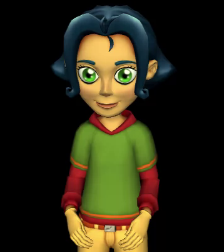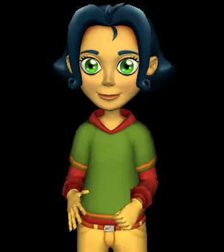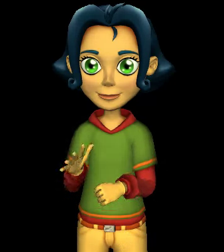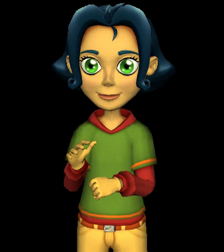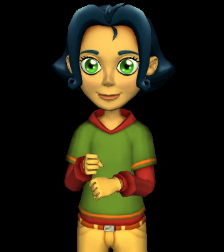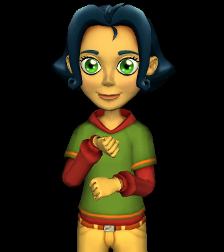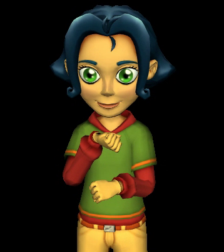يربح